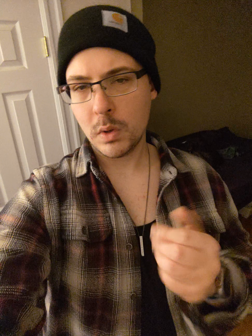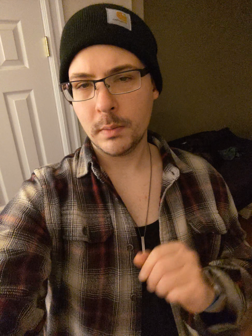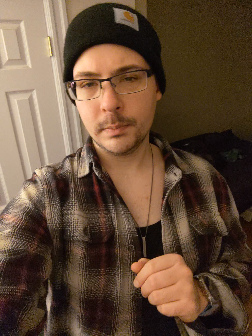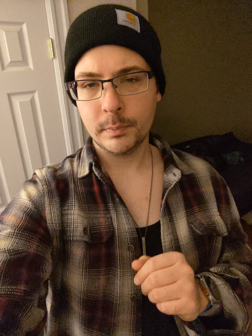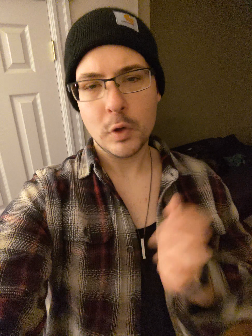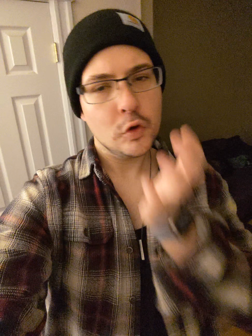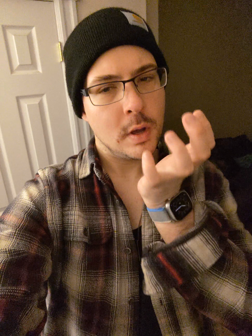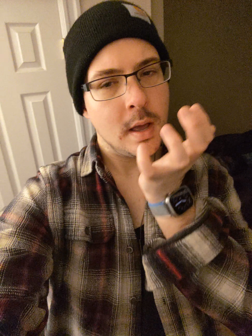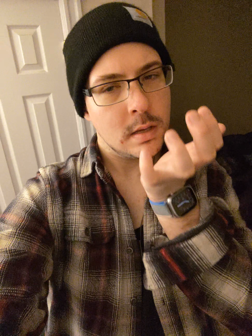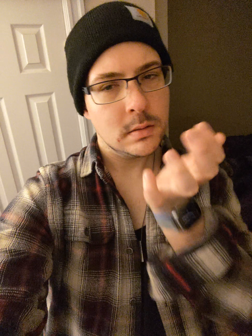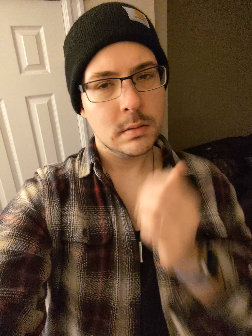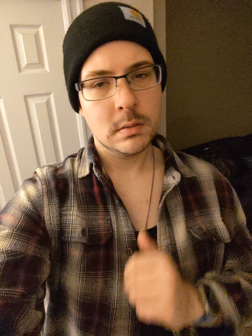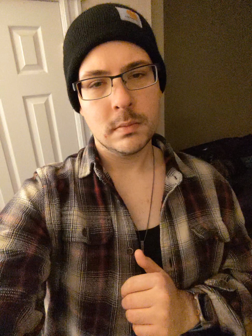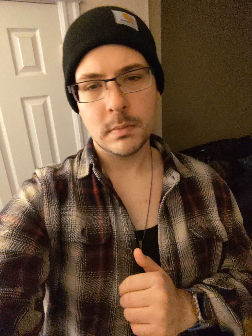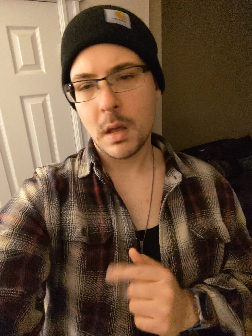grass